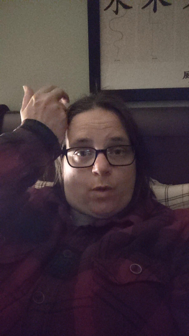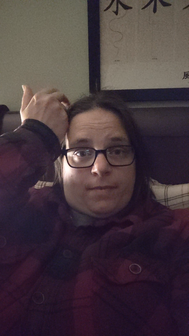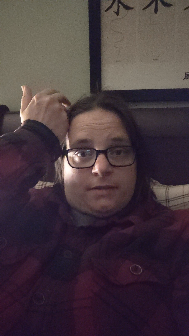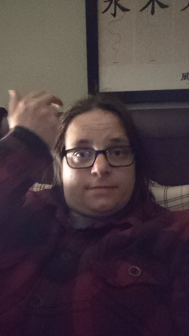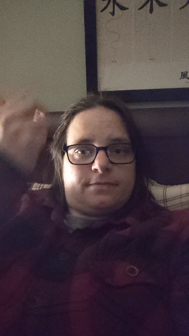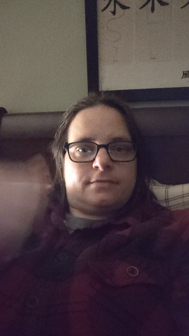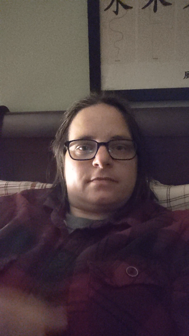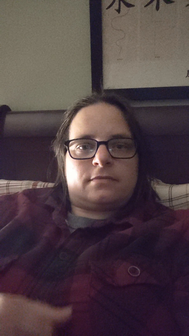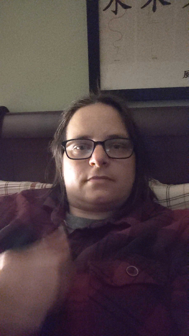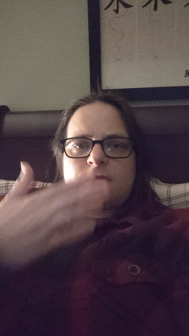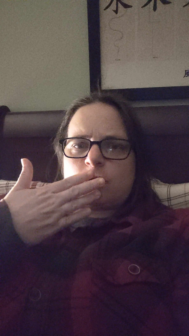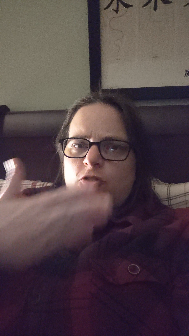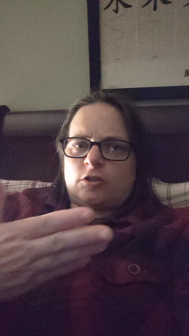good